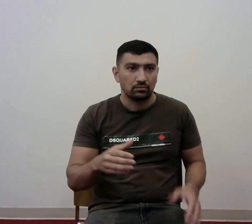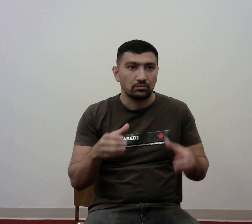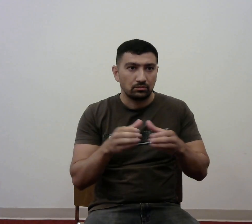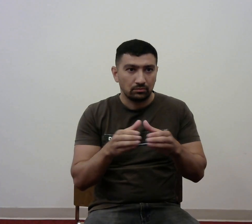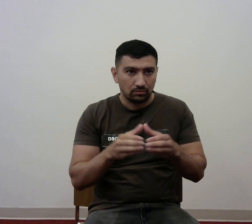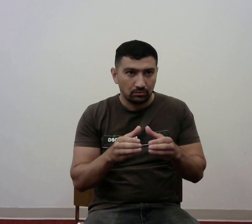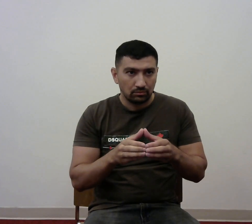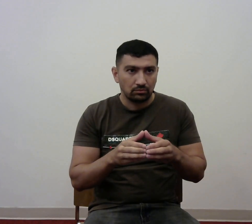komanda